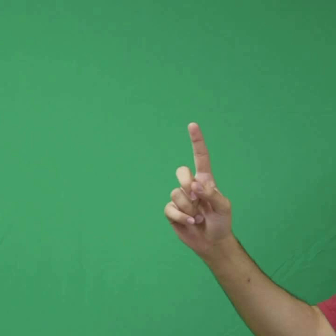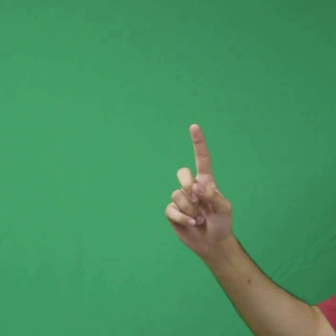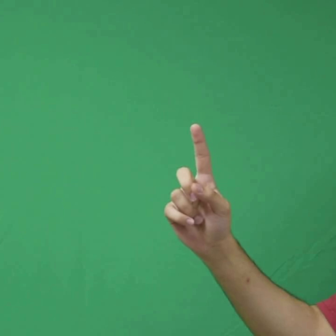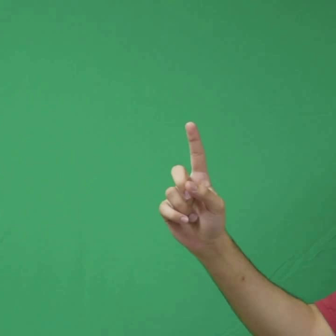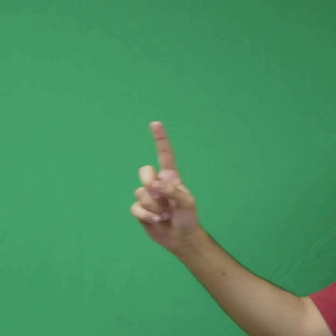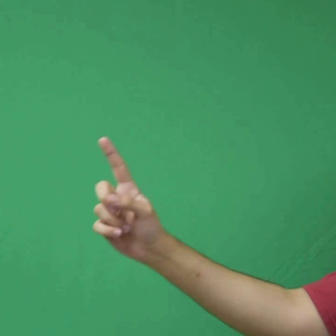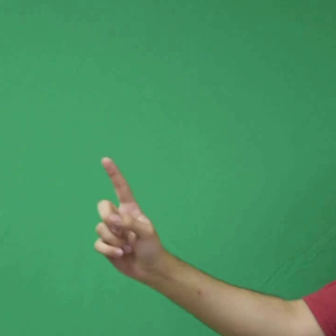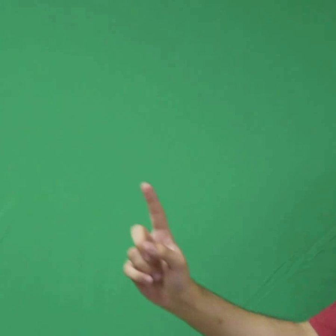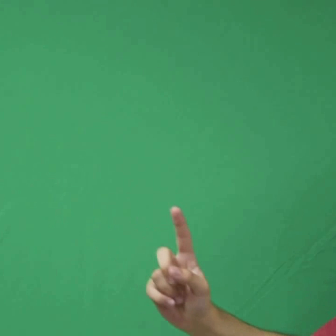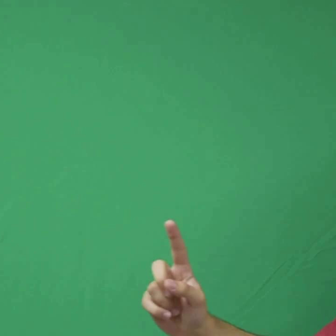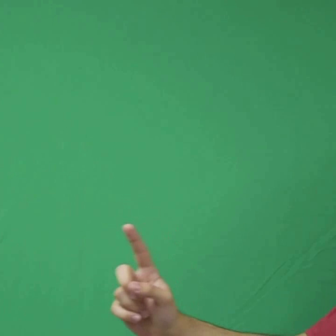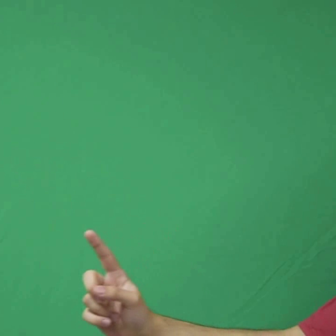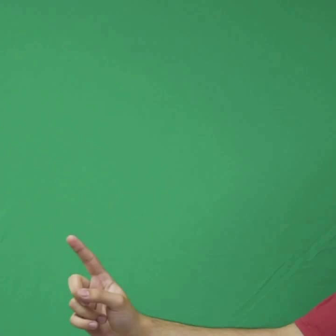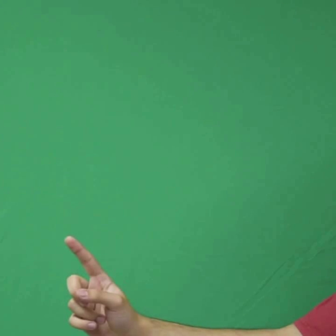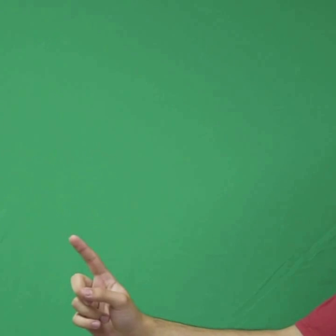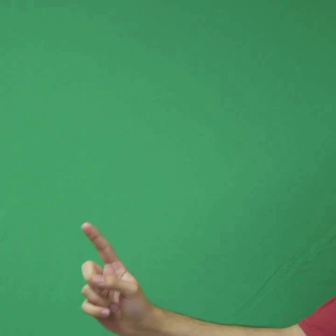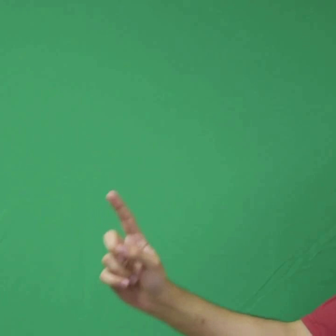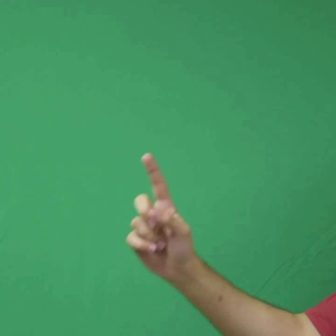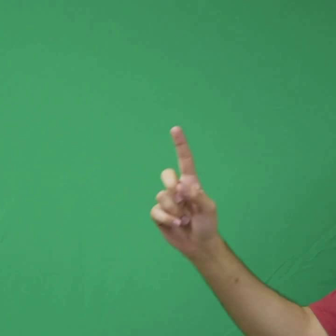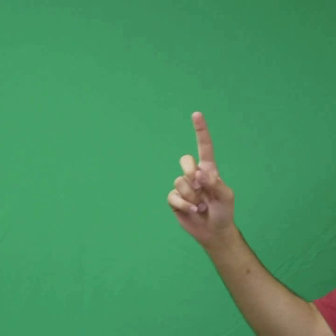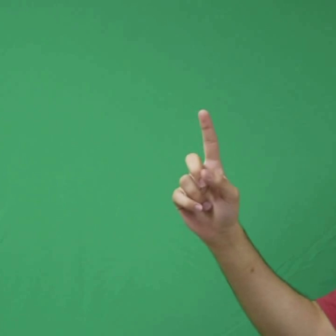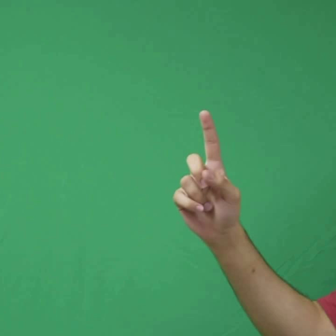Z